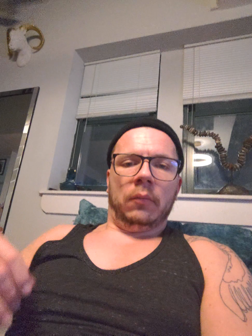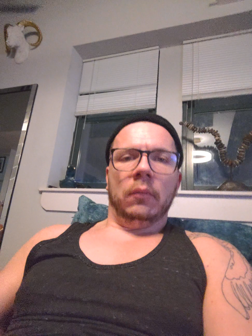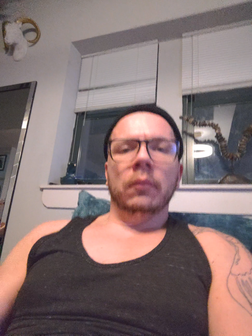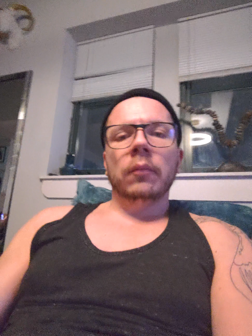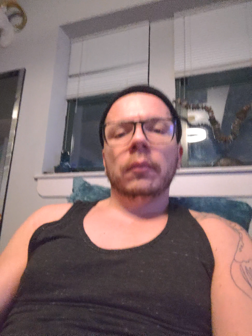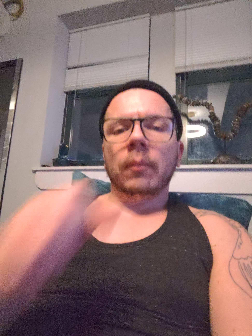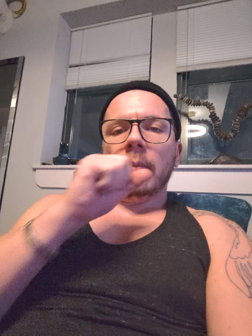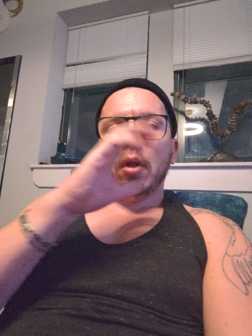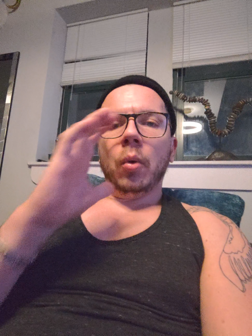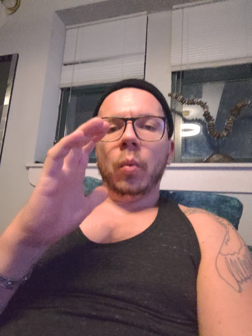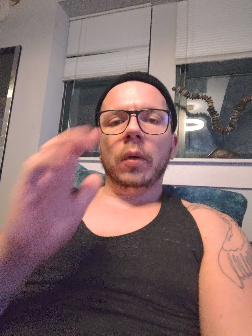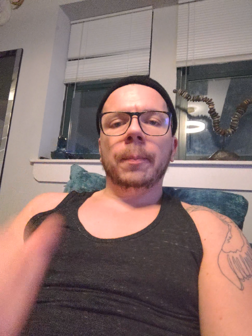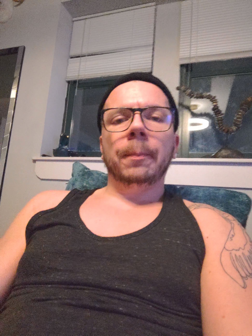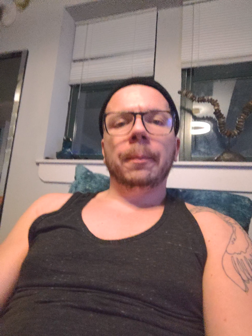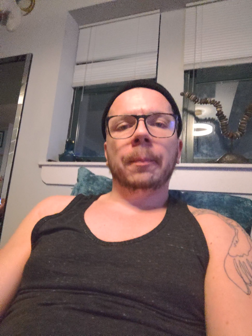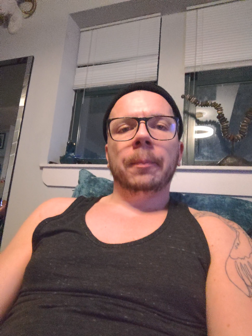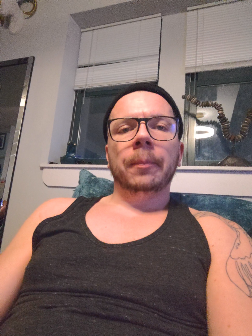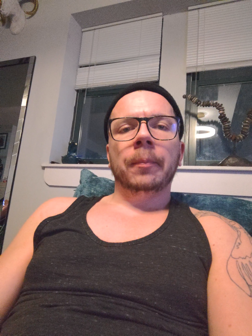balloon